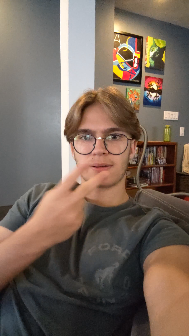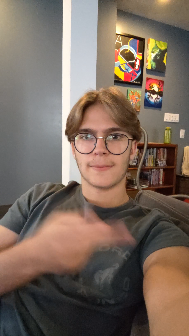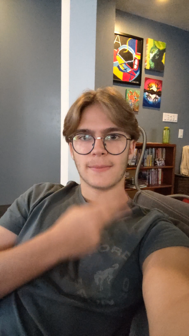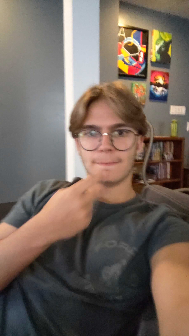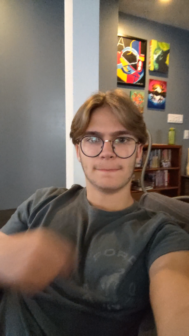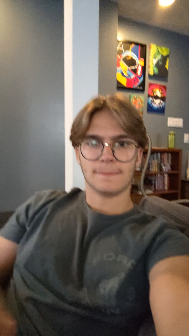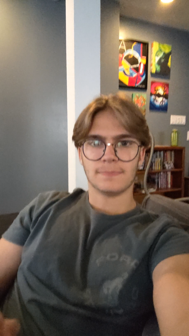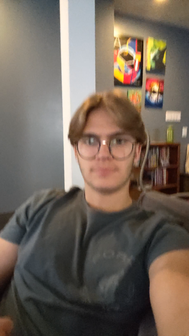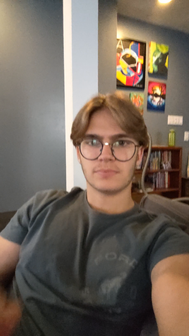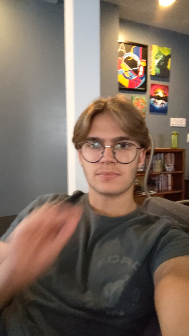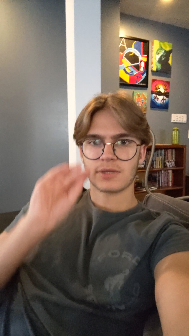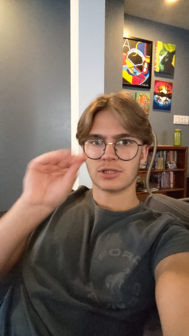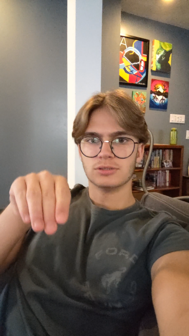put